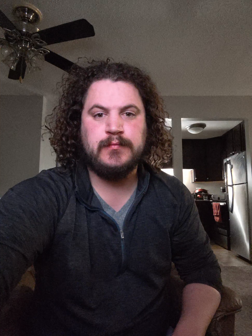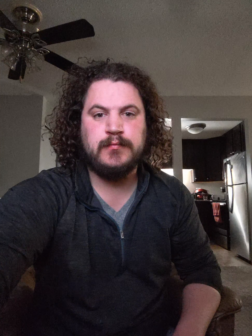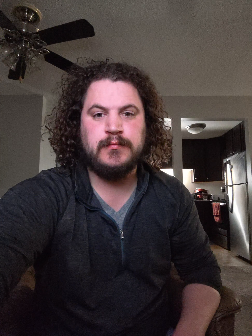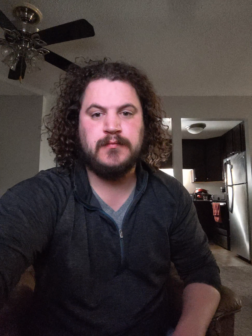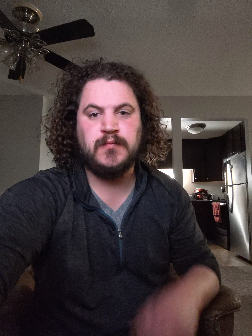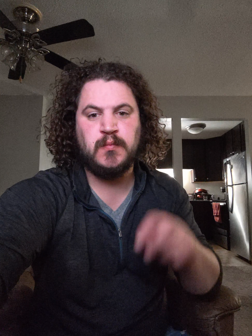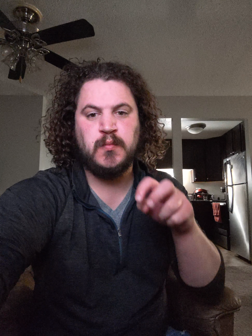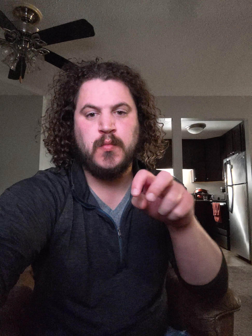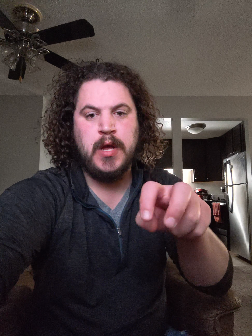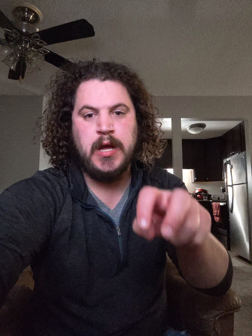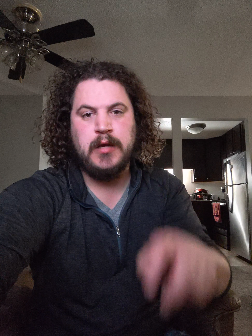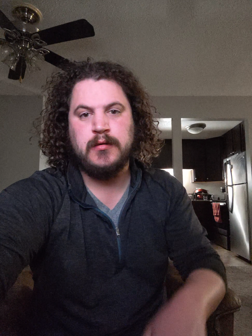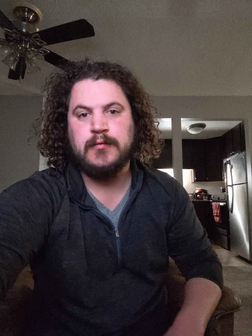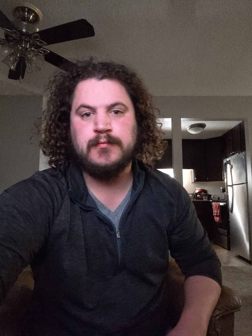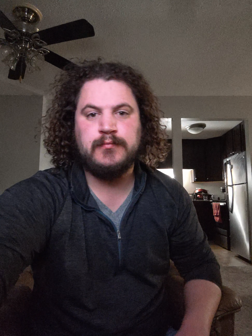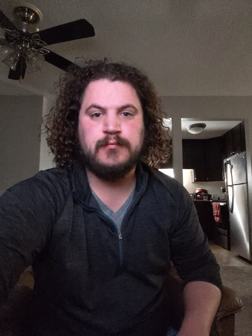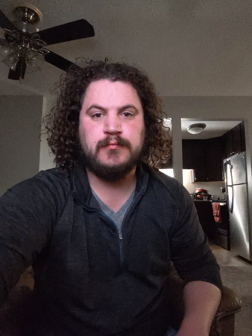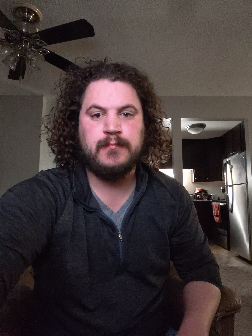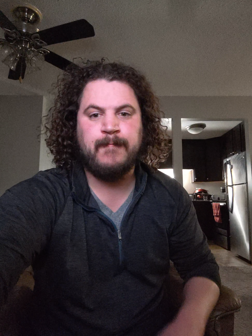ride